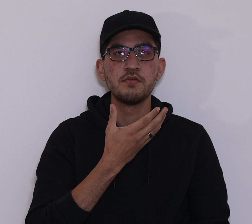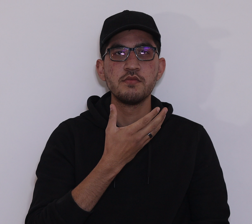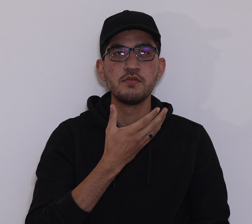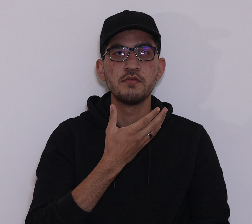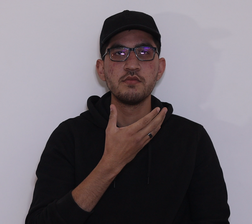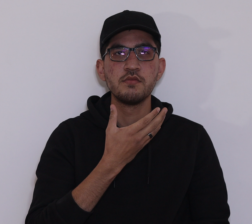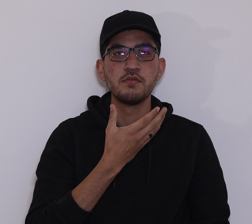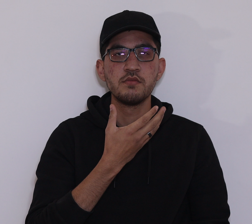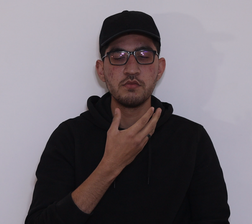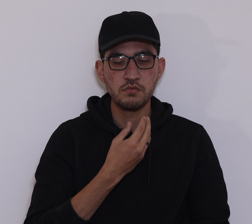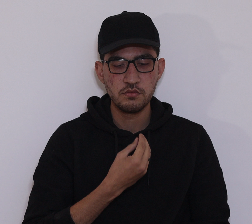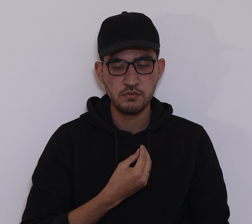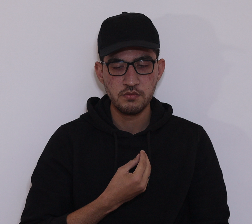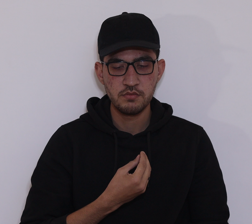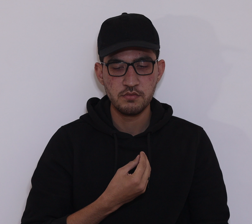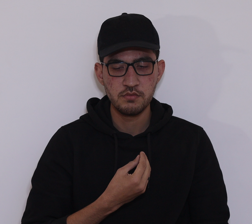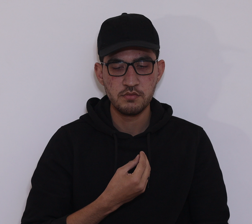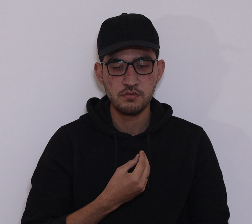sad